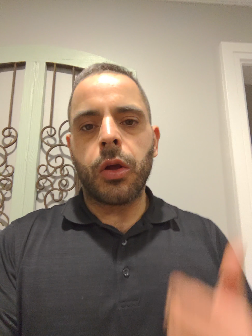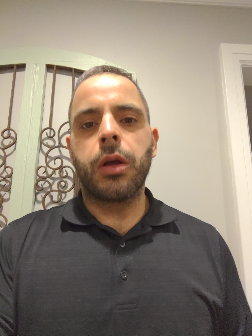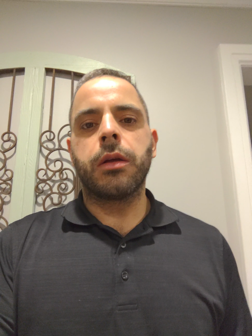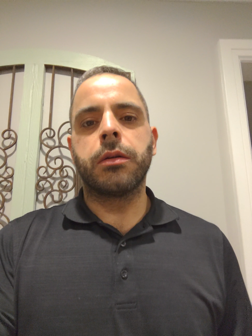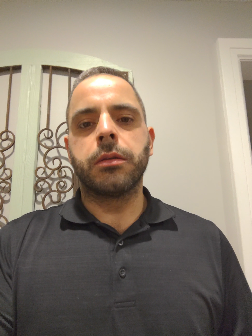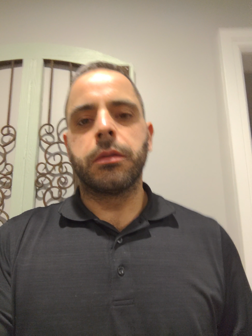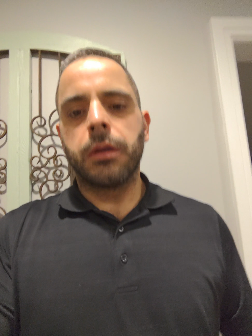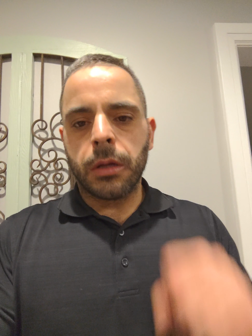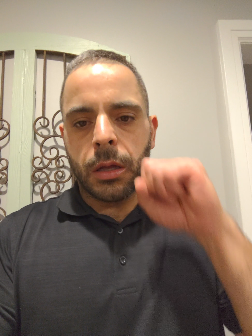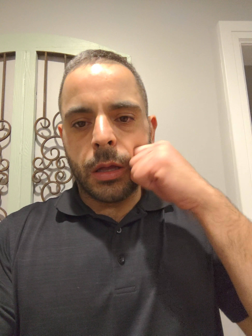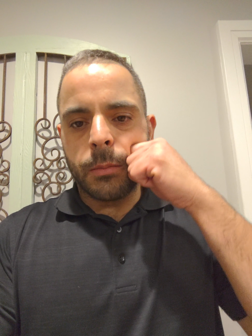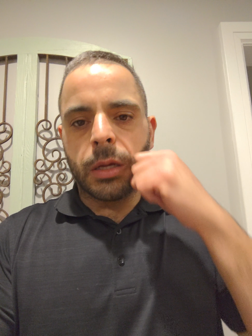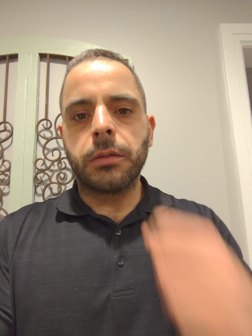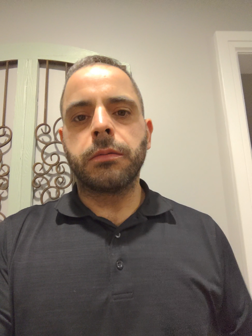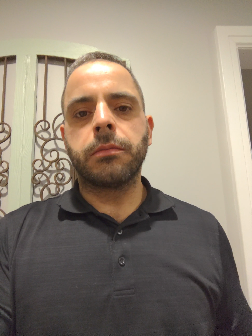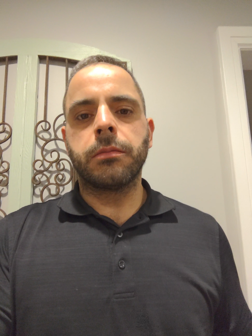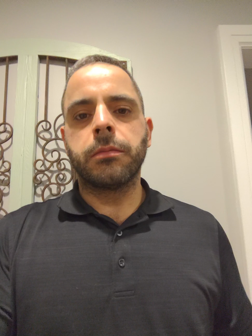apple